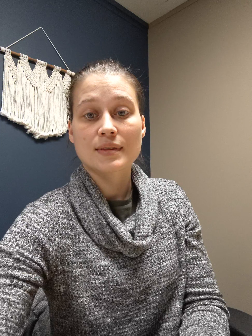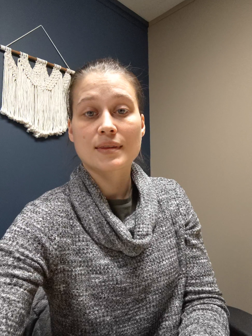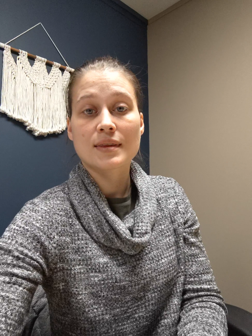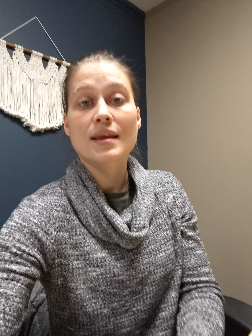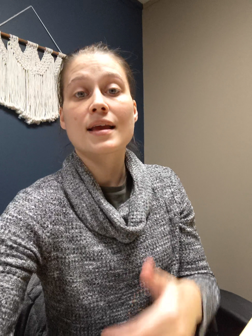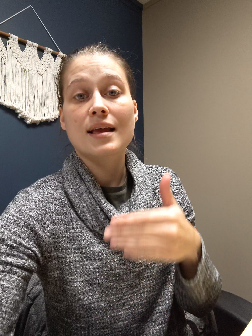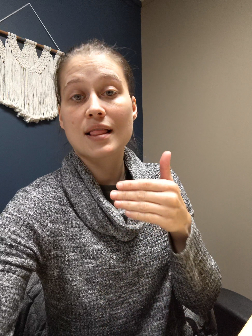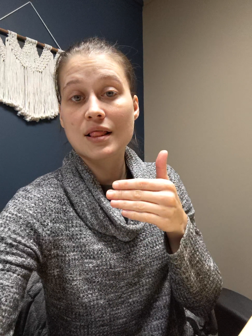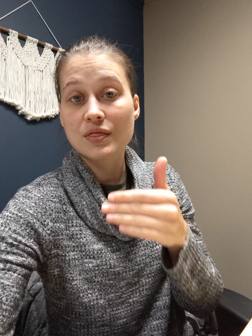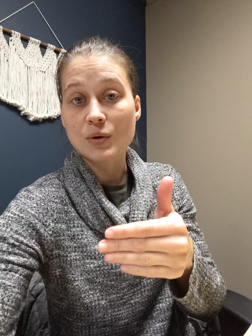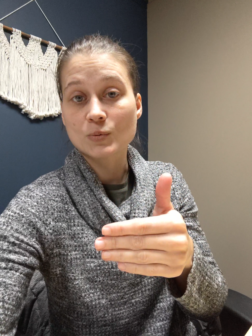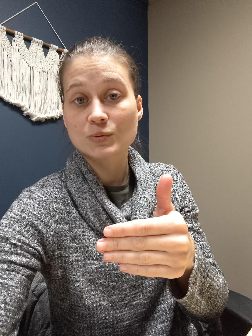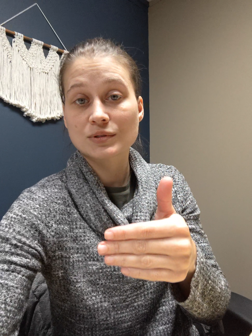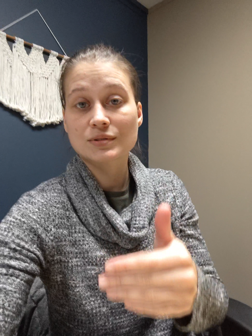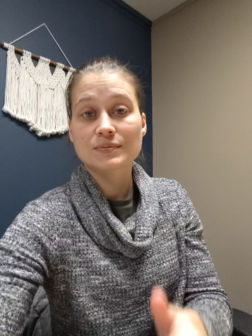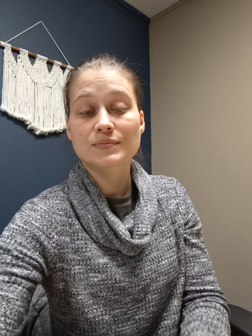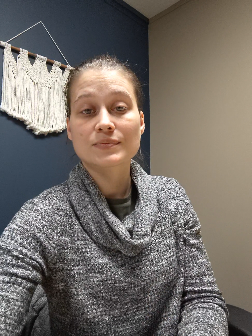close